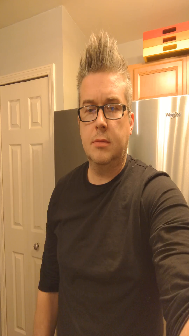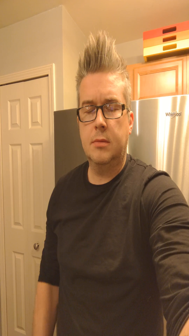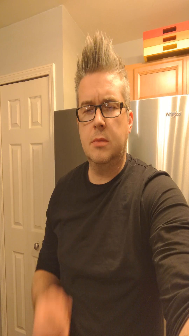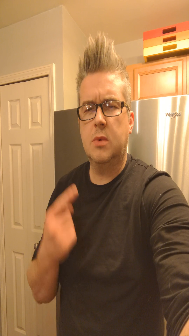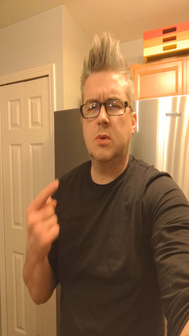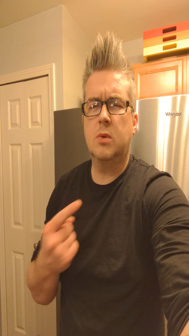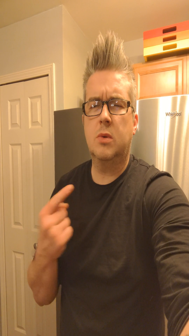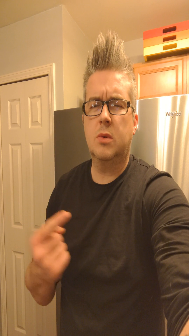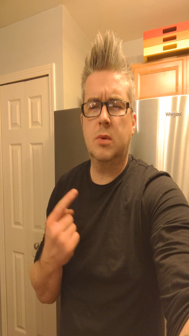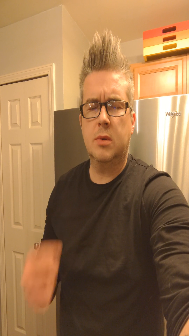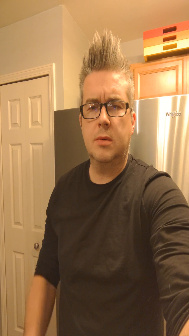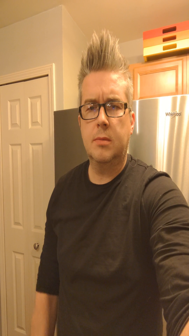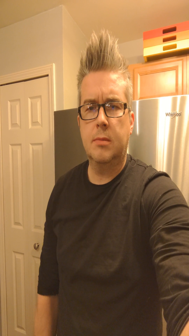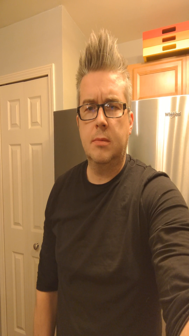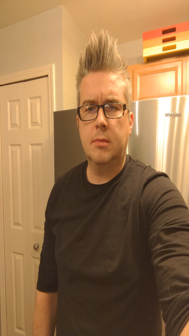owie